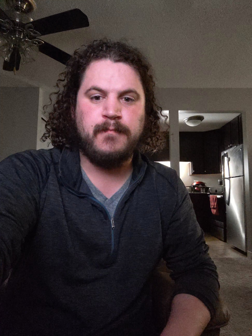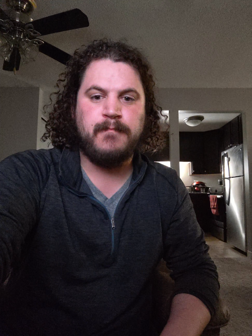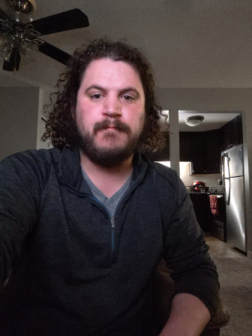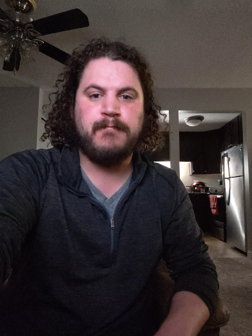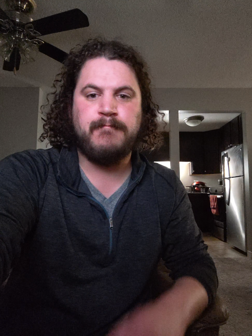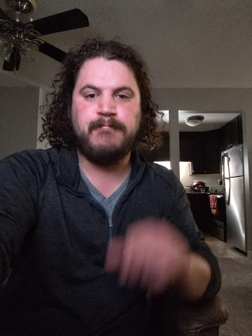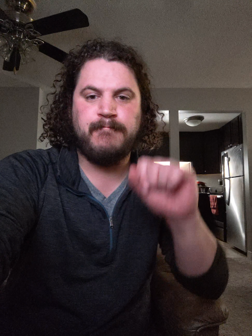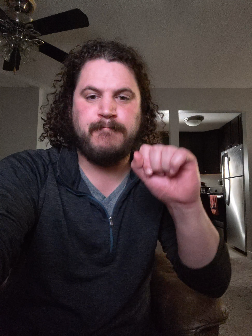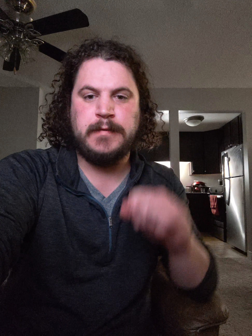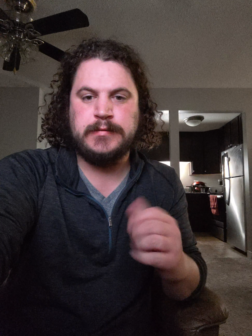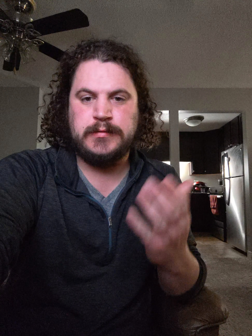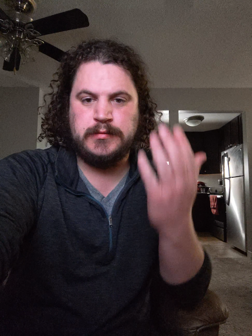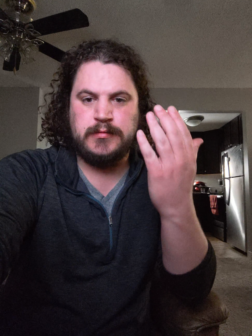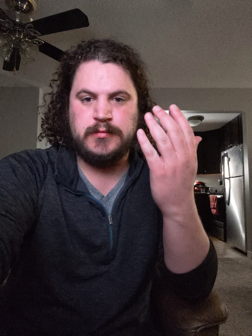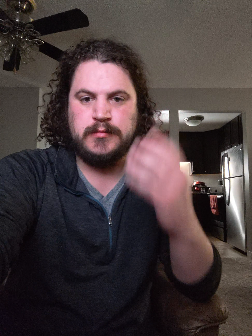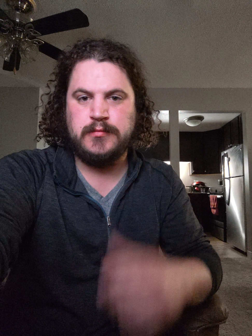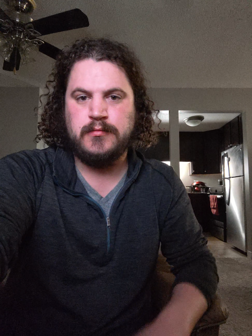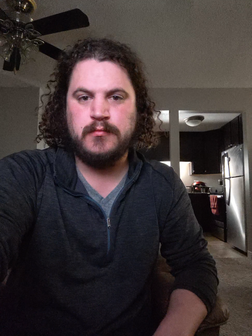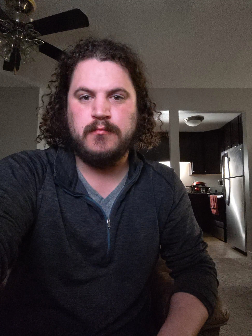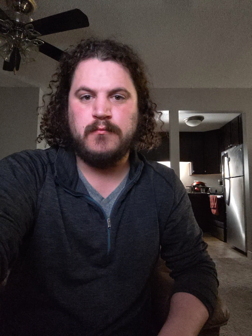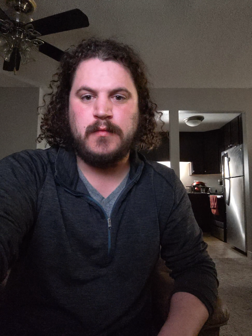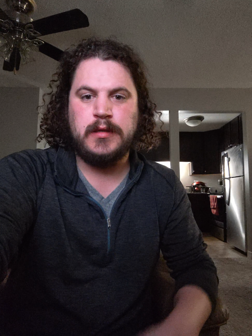mitten